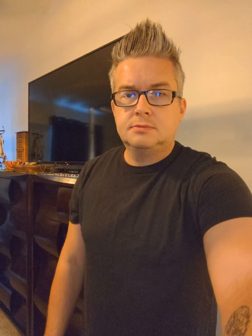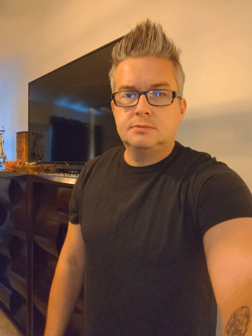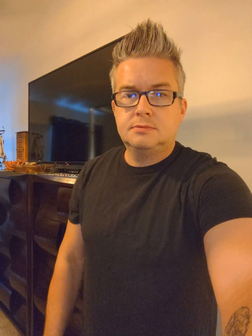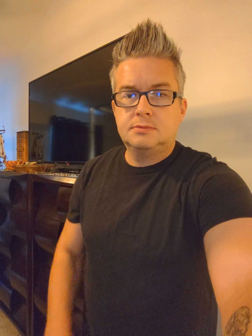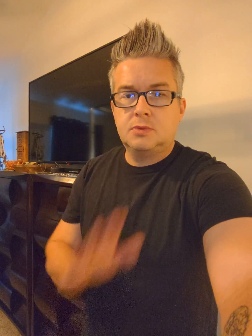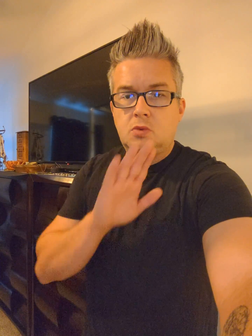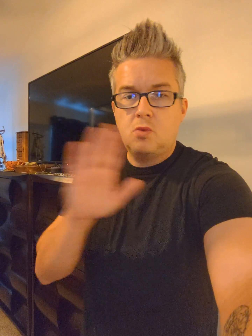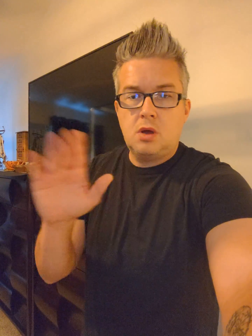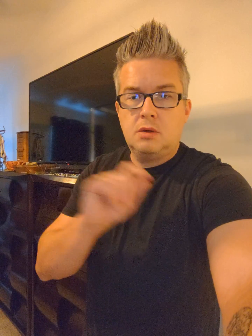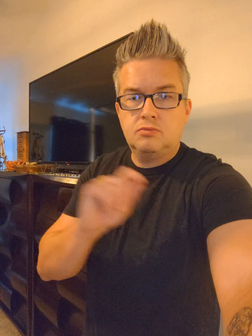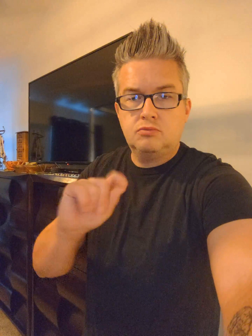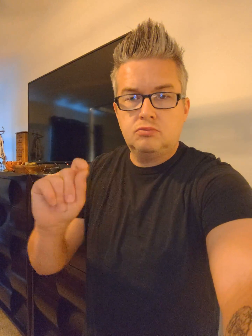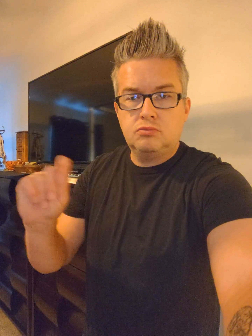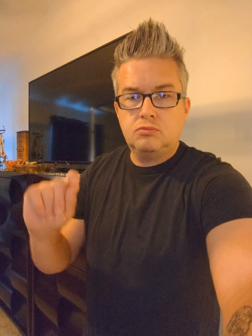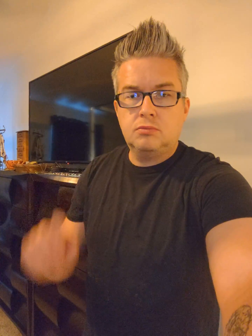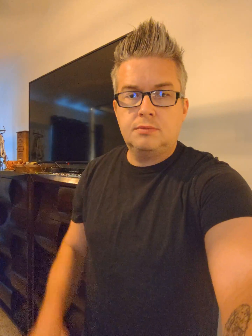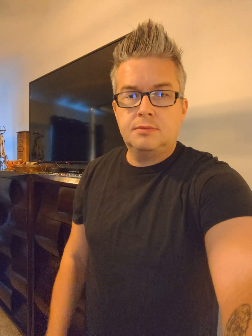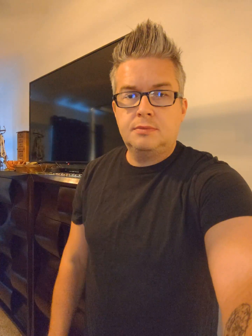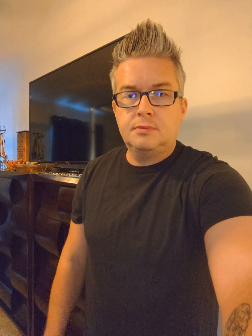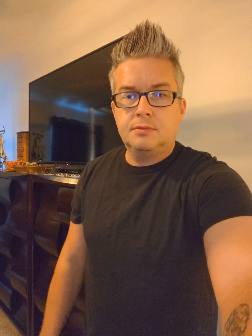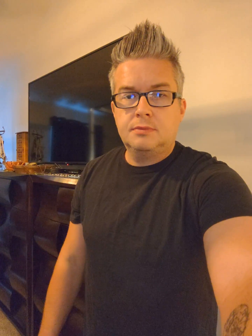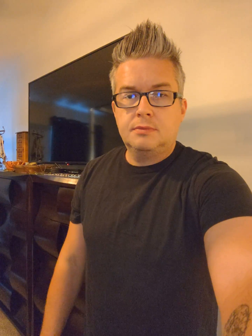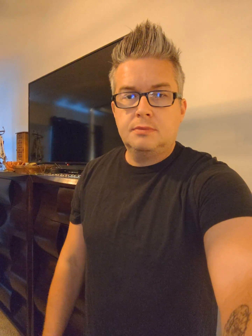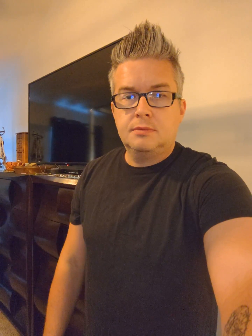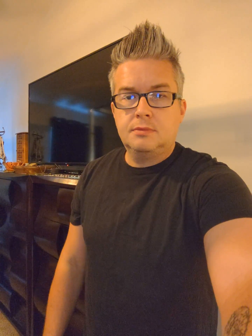chalk